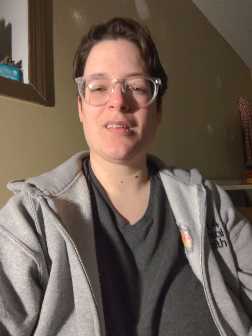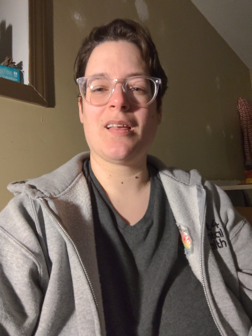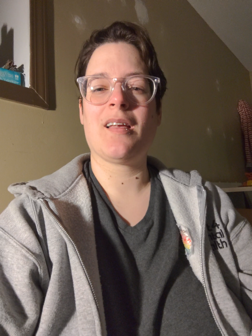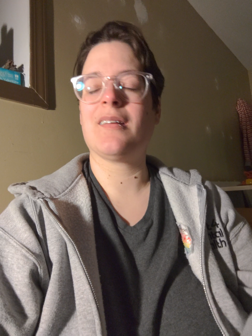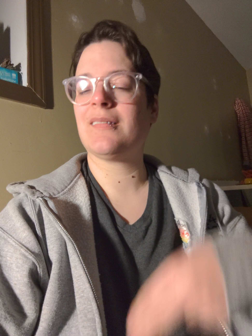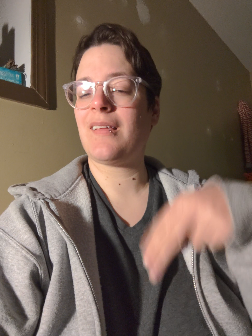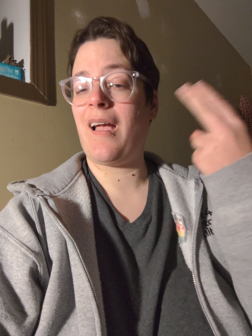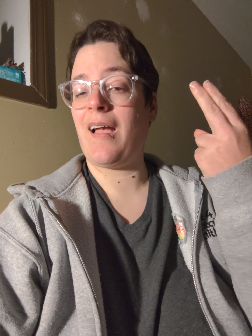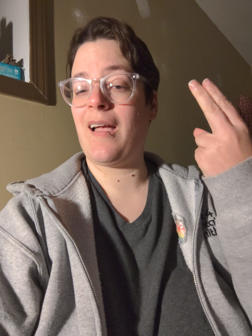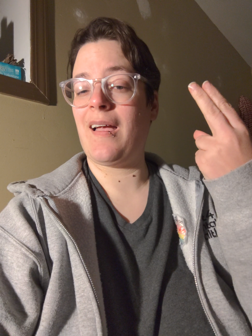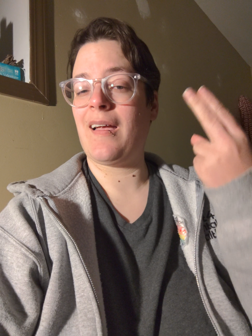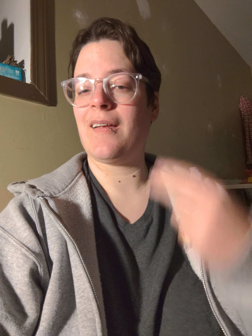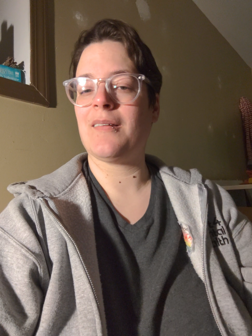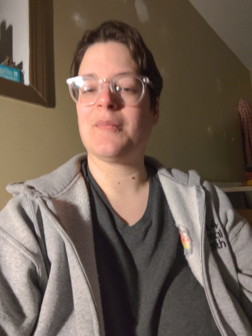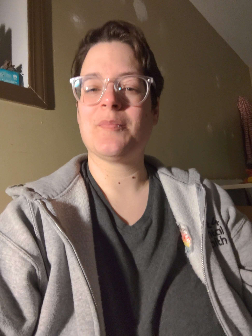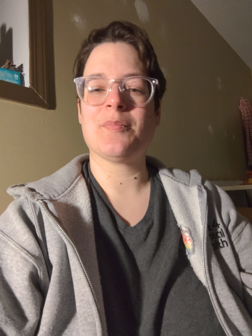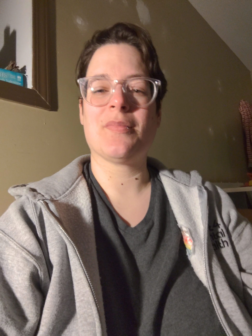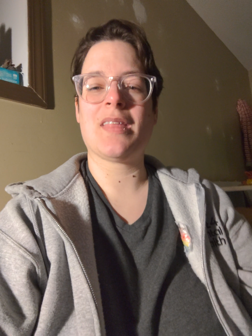high